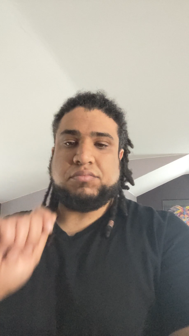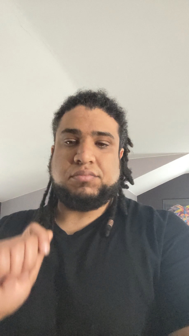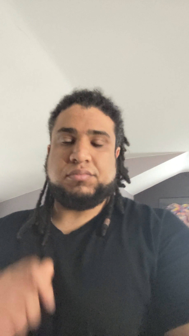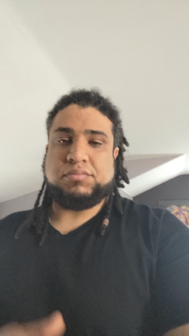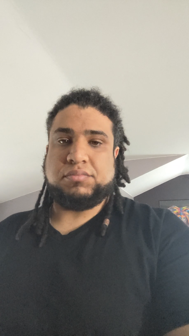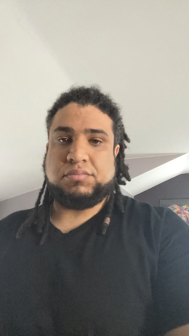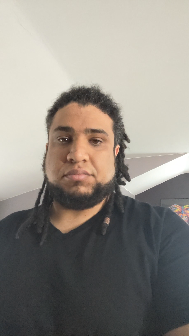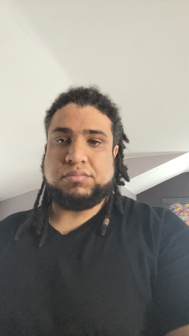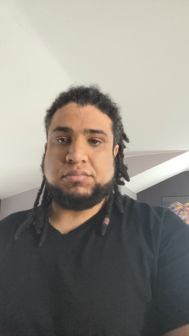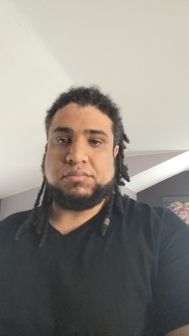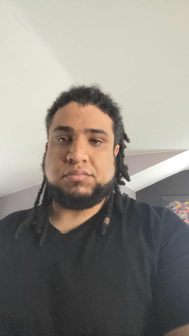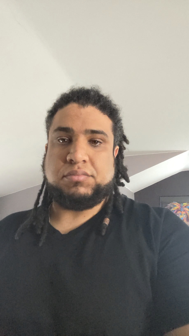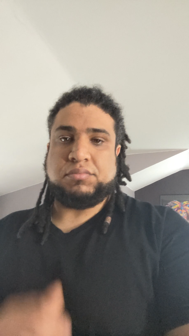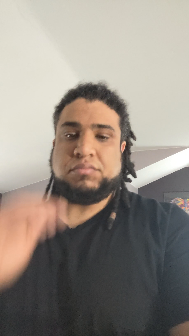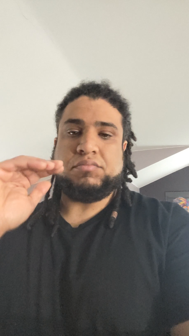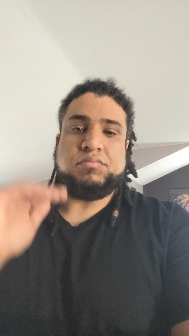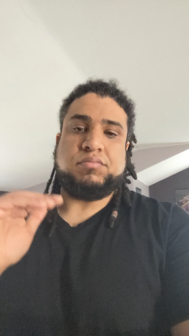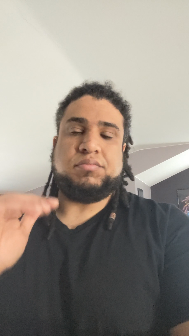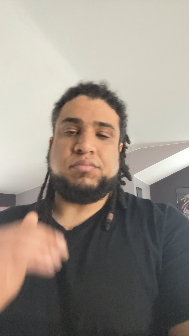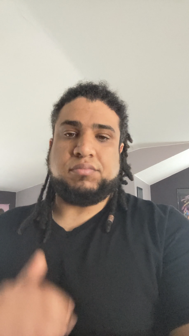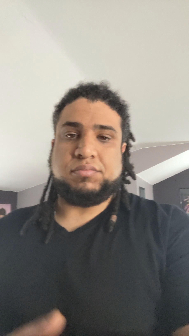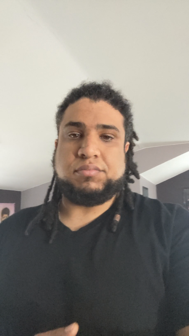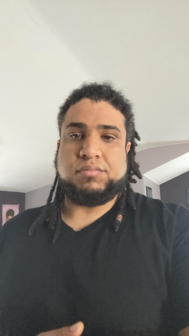little